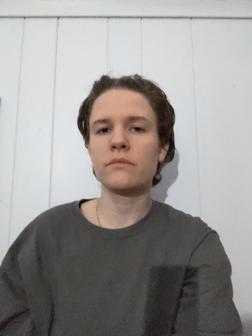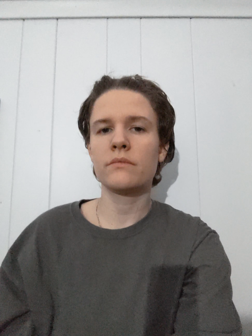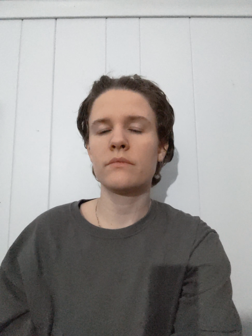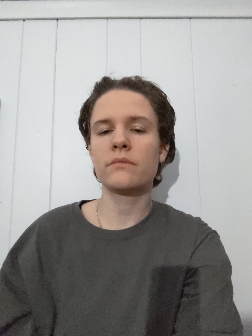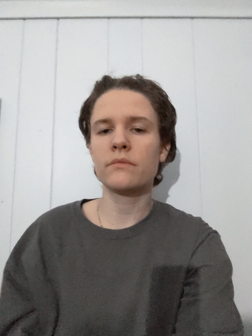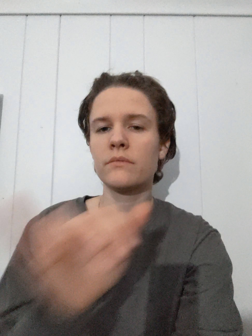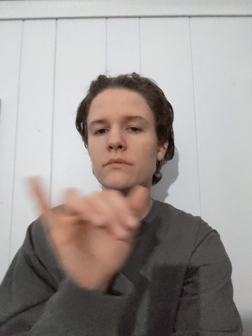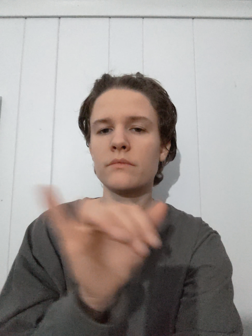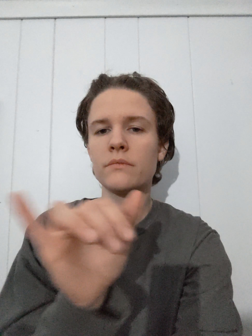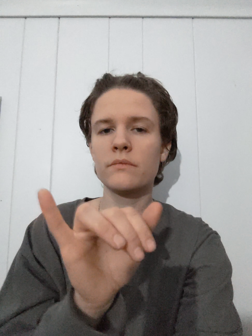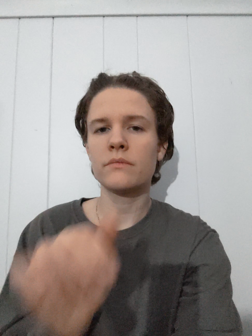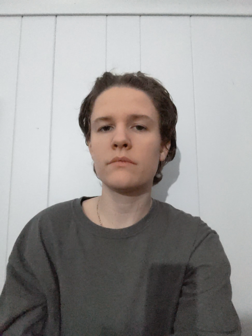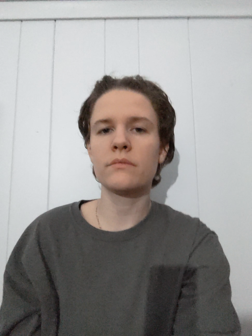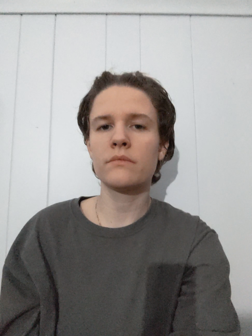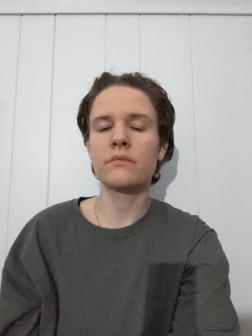same